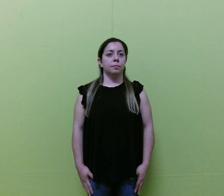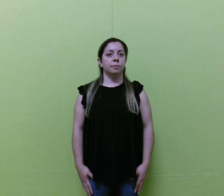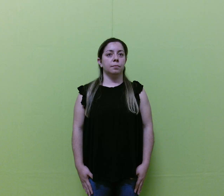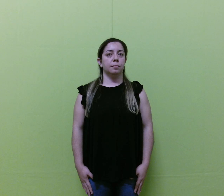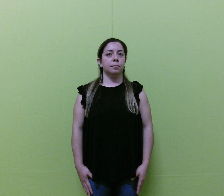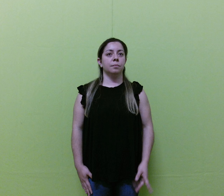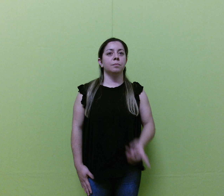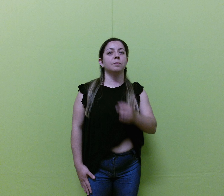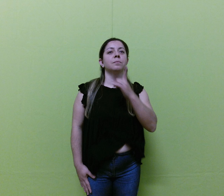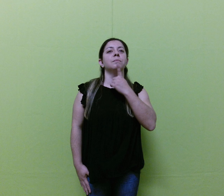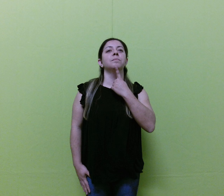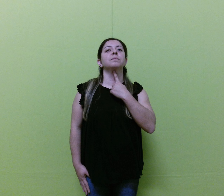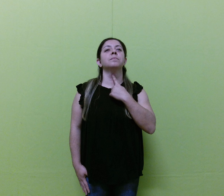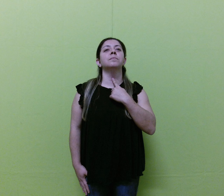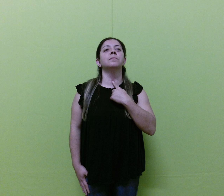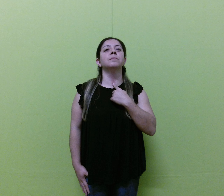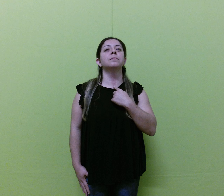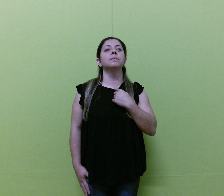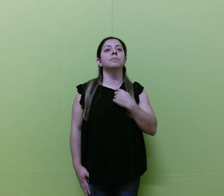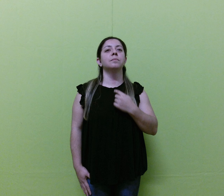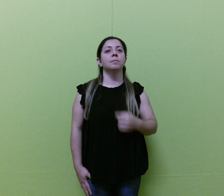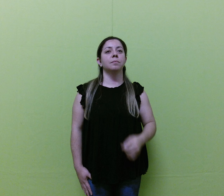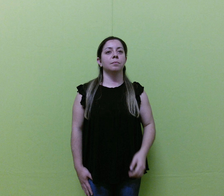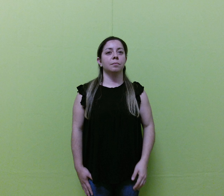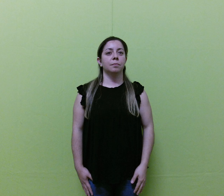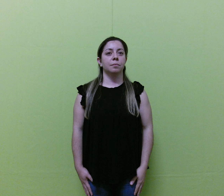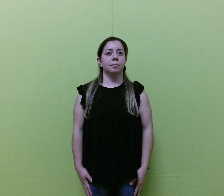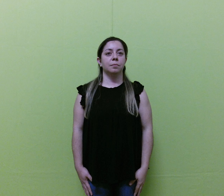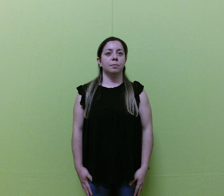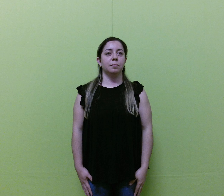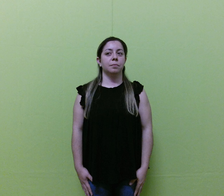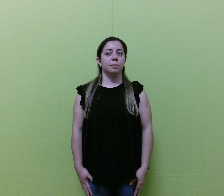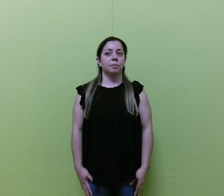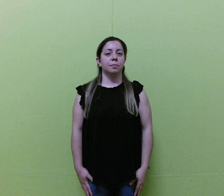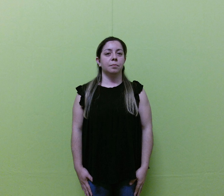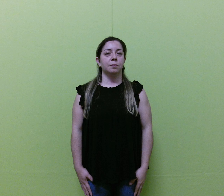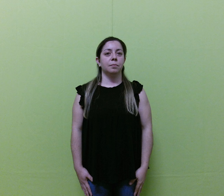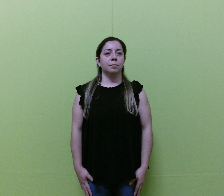vontade